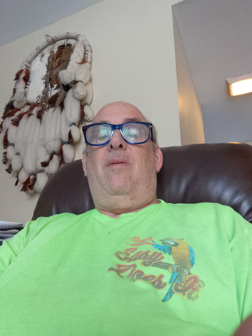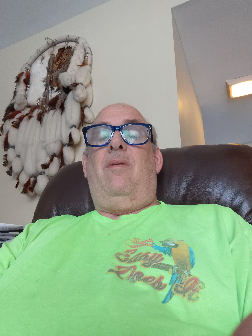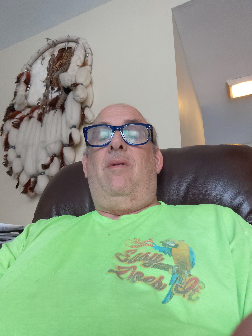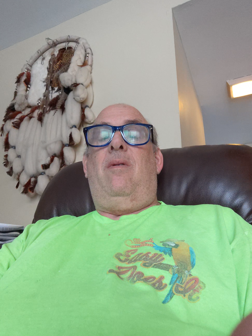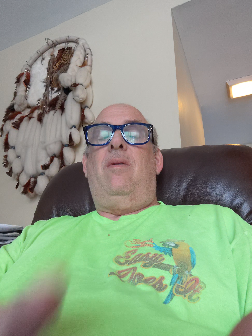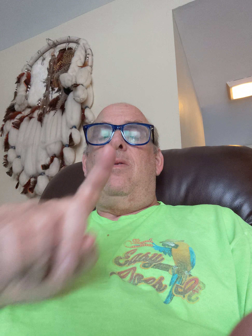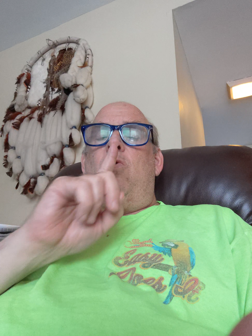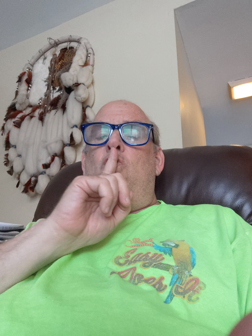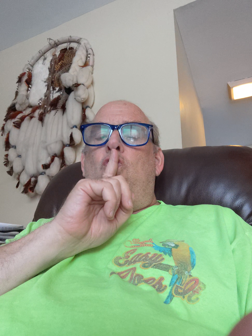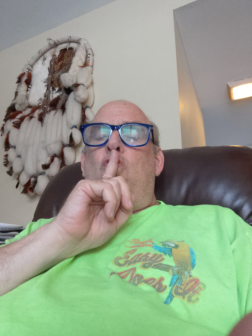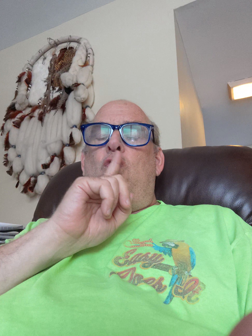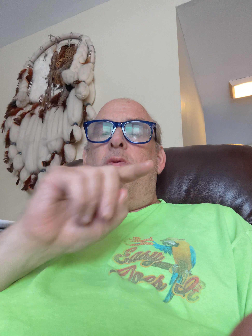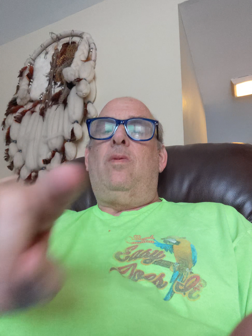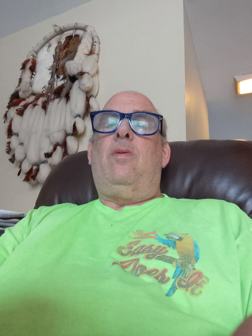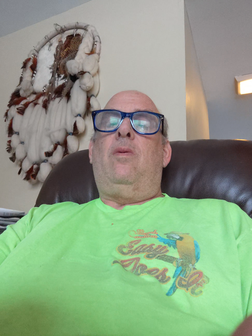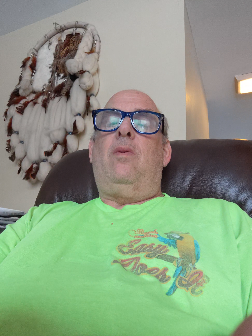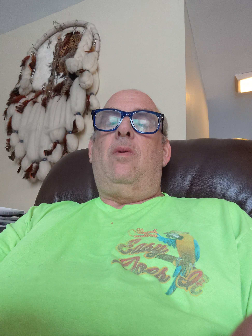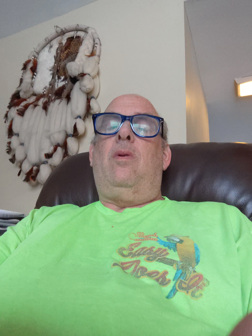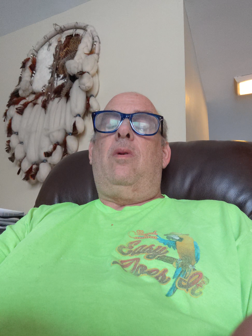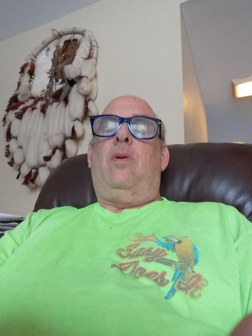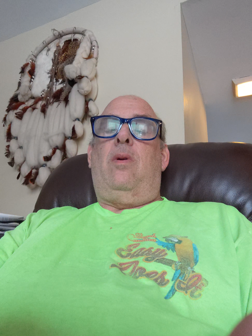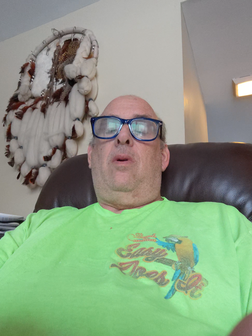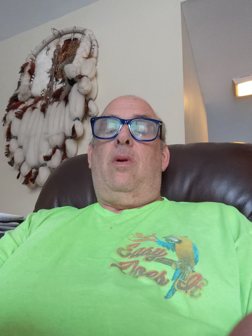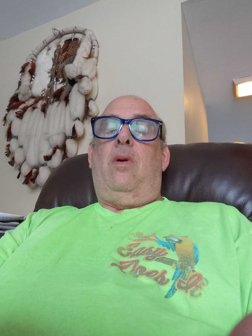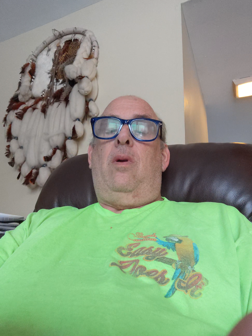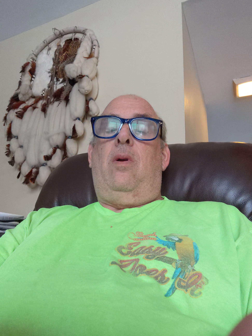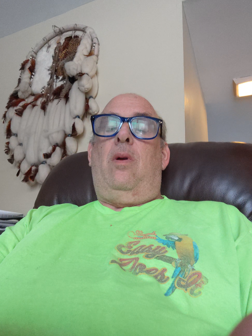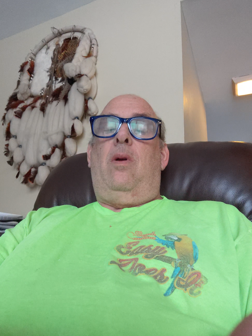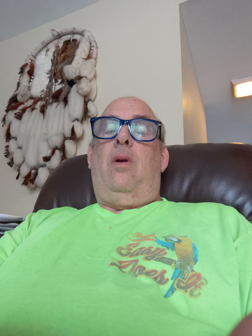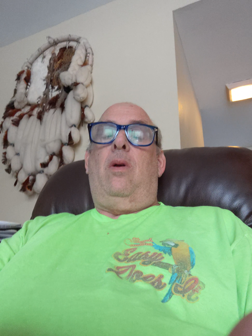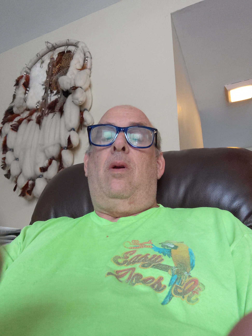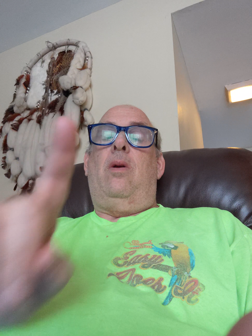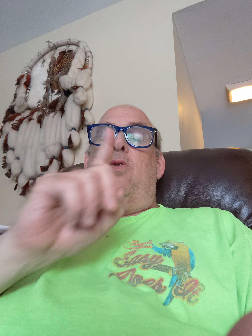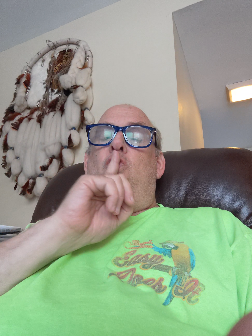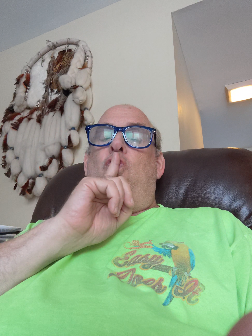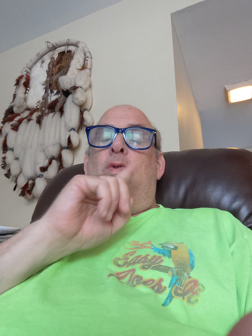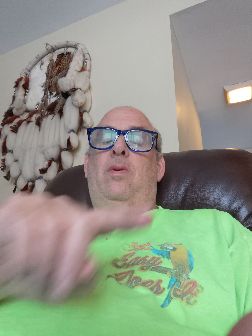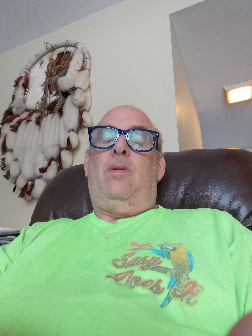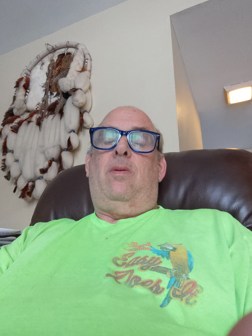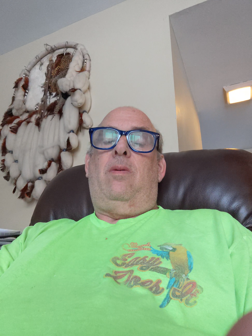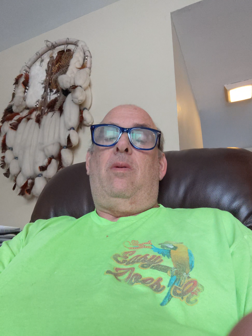shhh